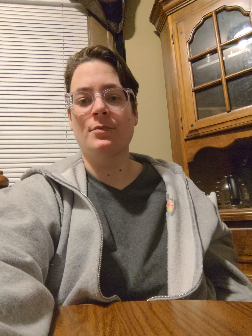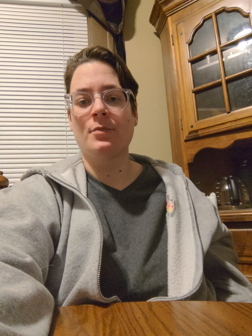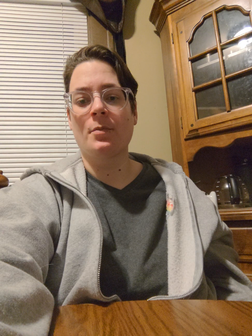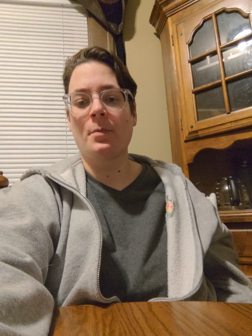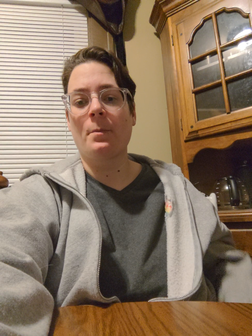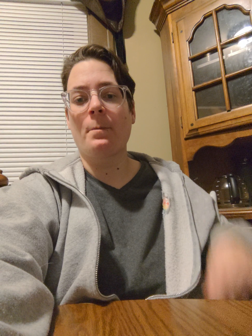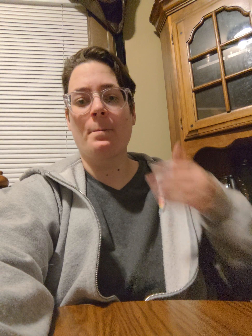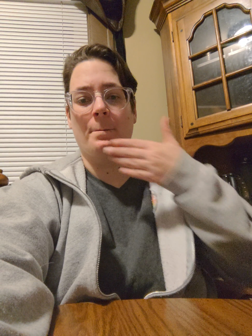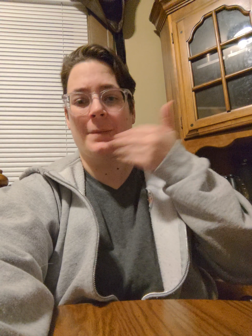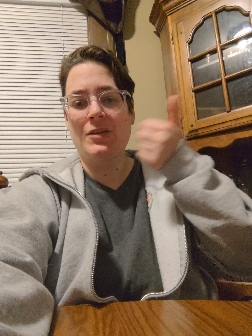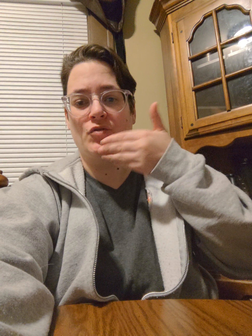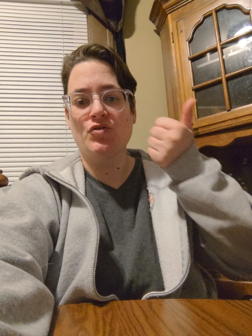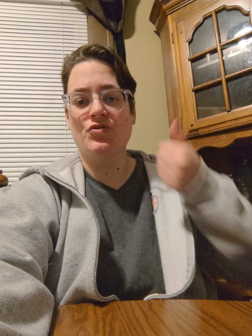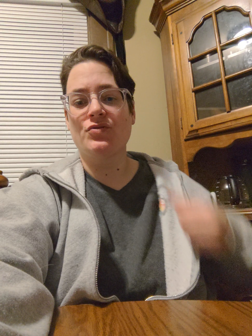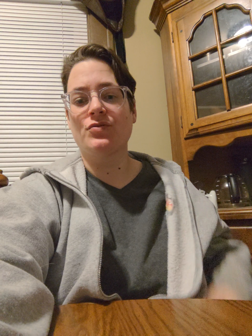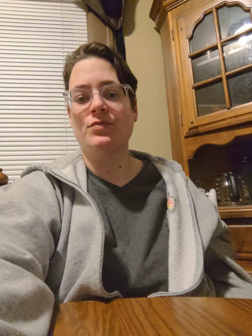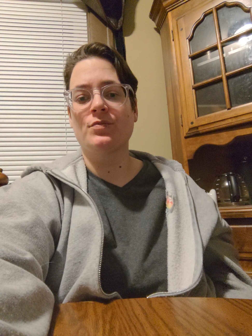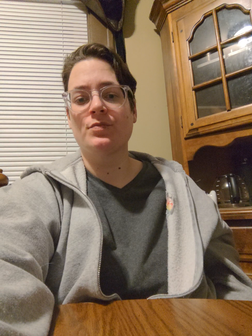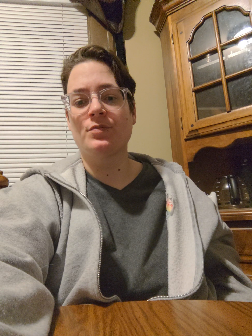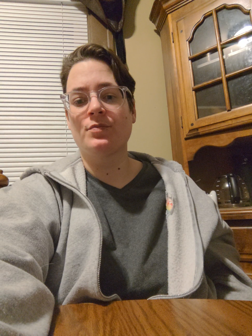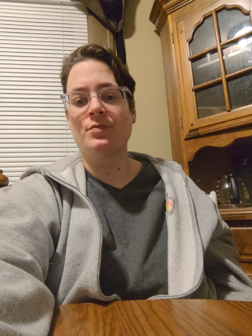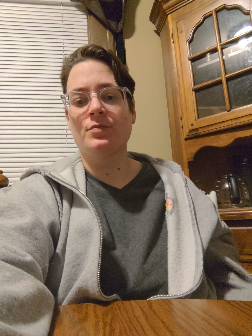better